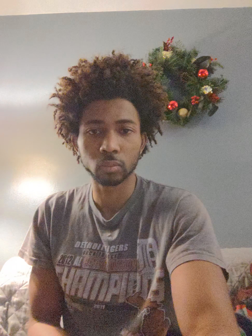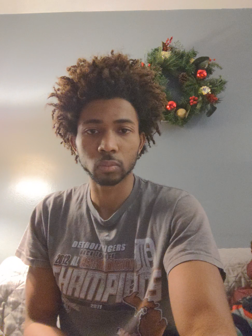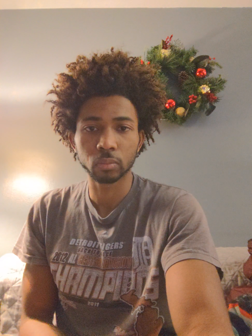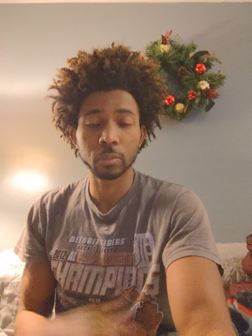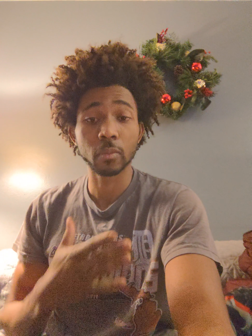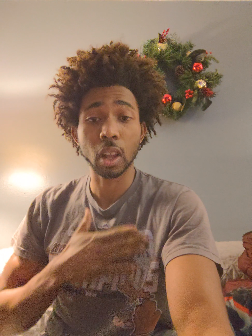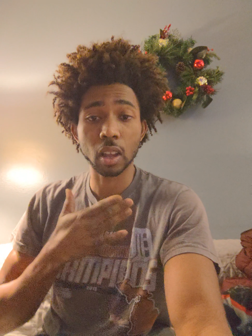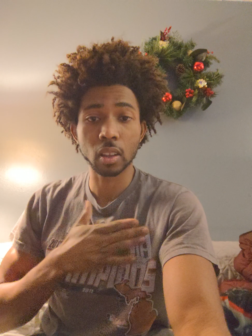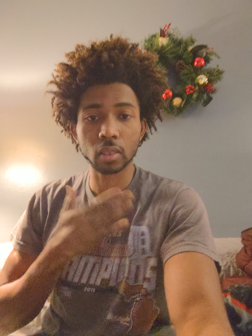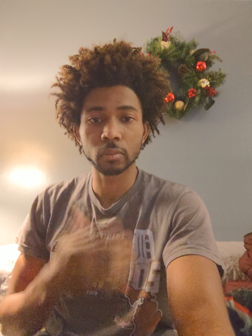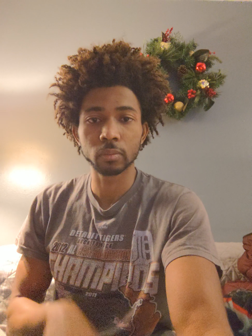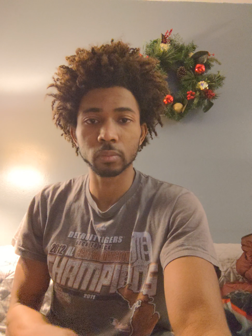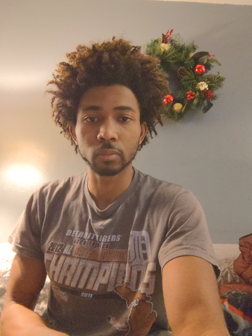happy